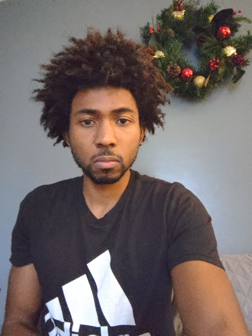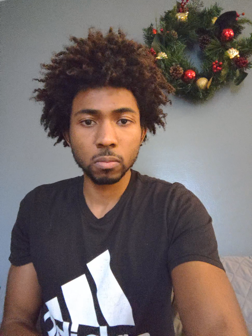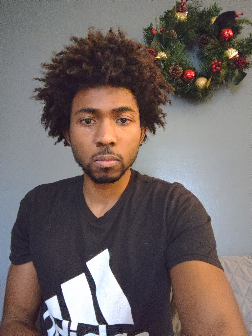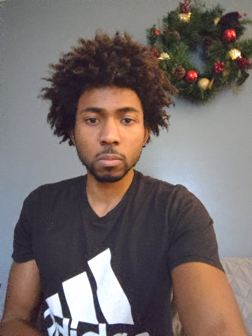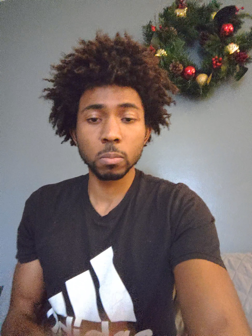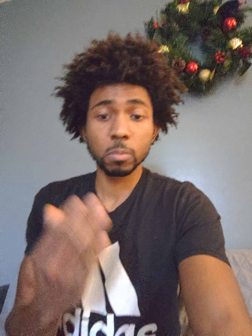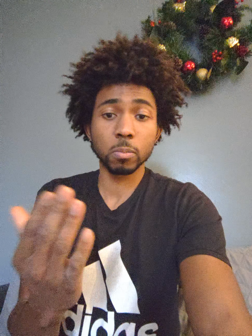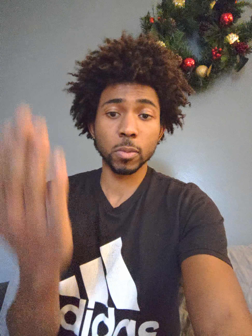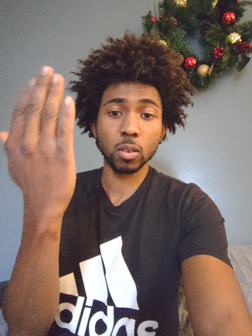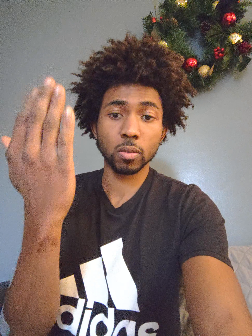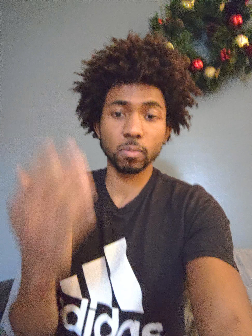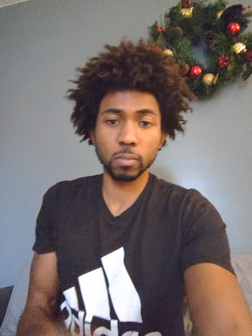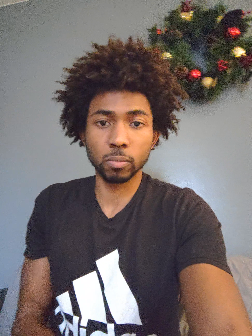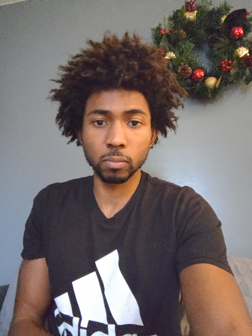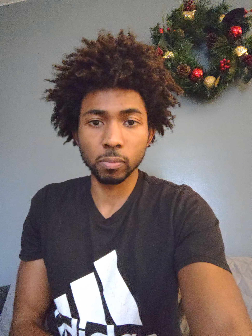morning